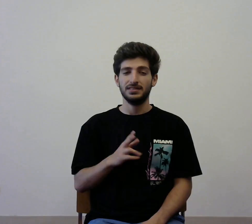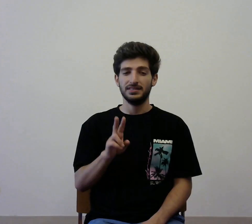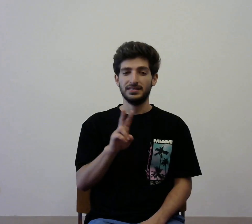2